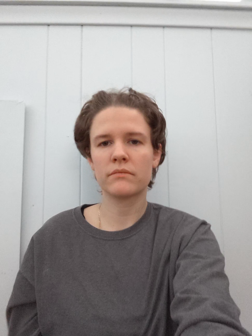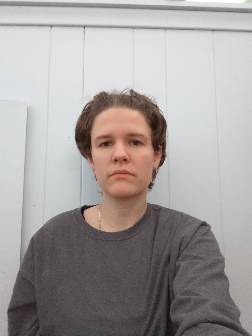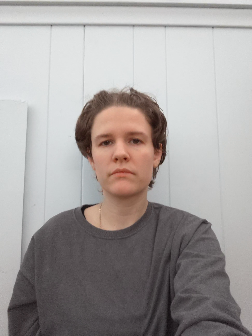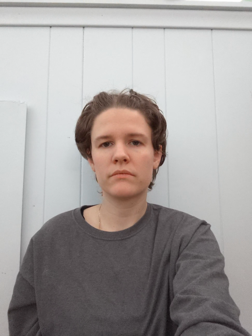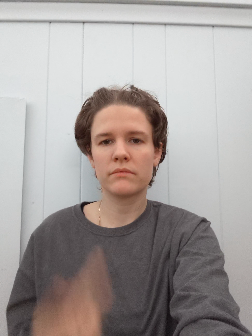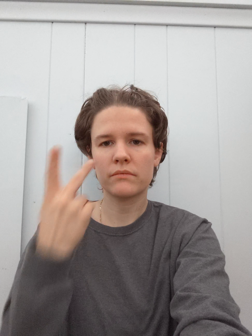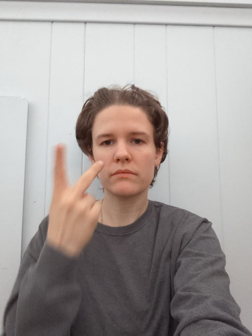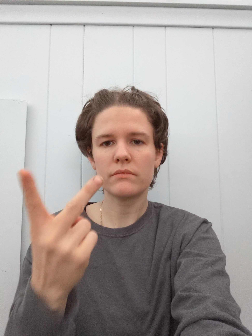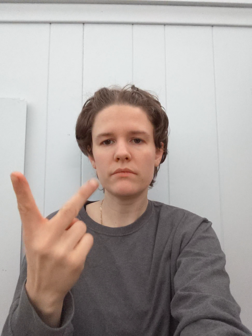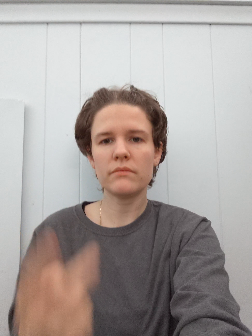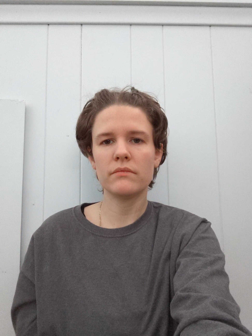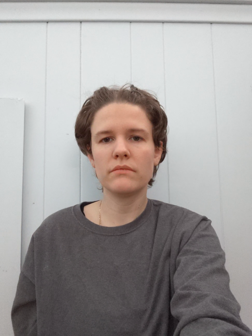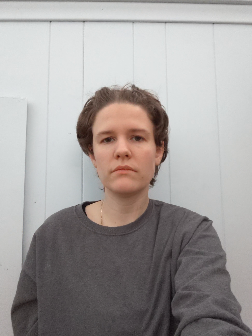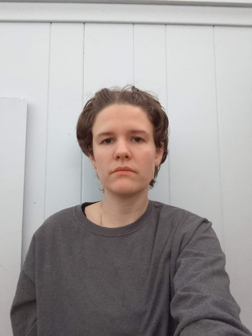see